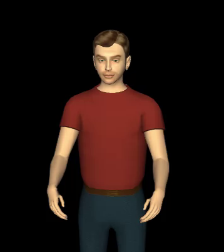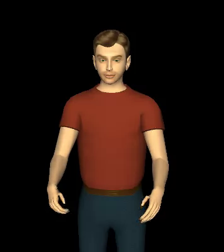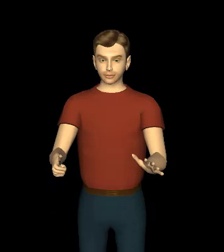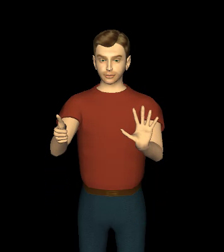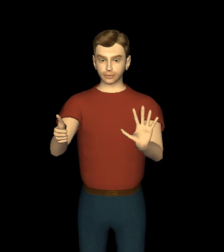6